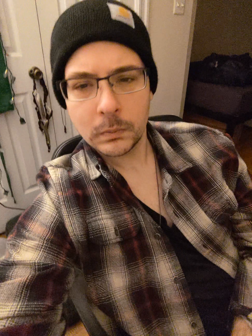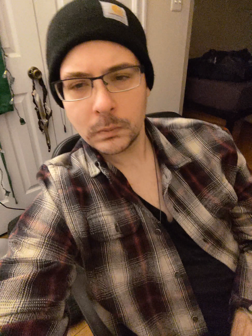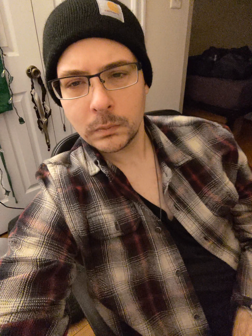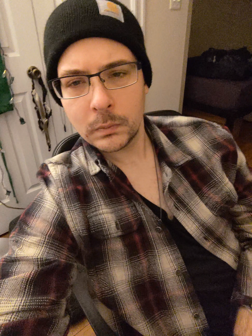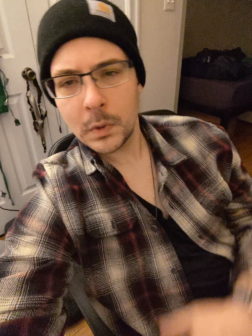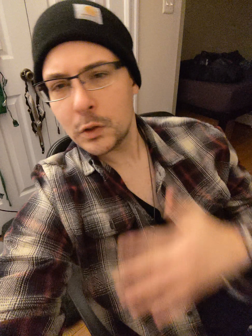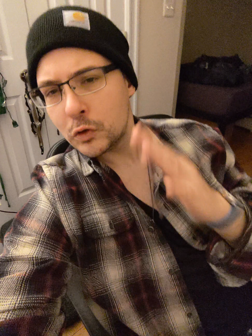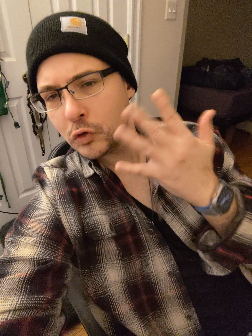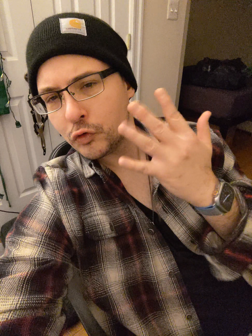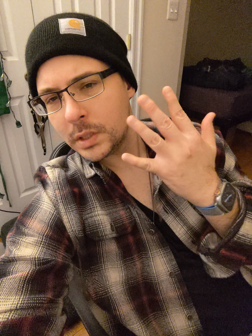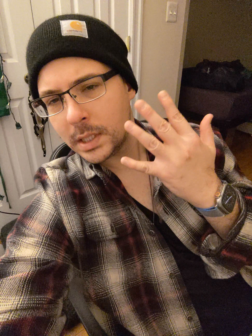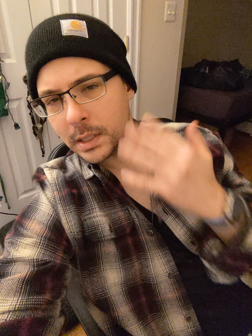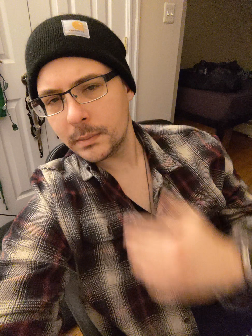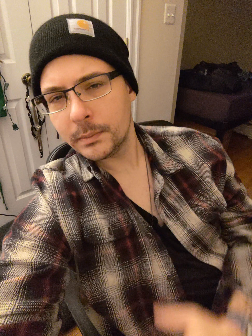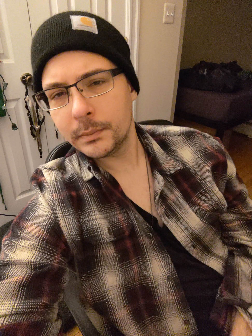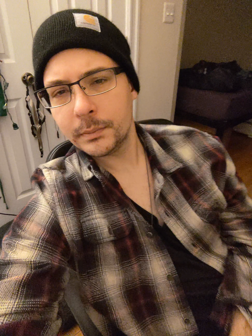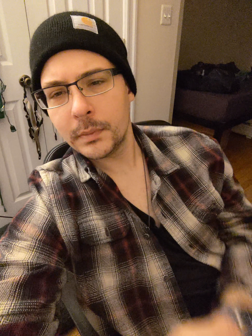tree